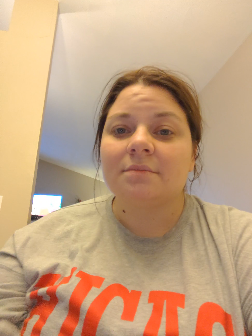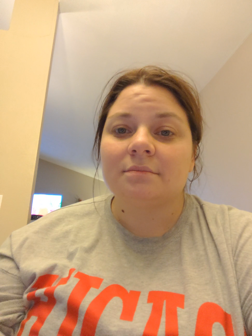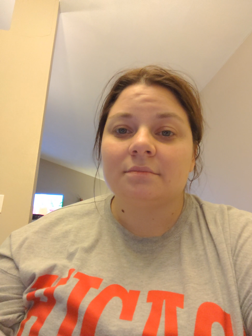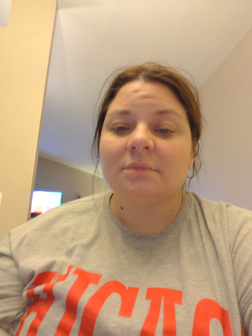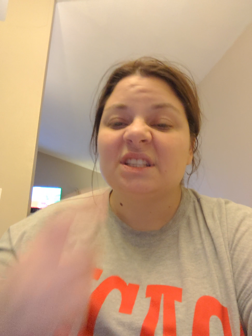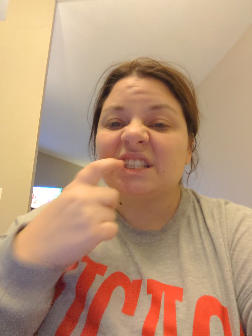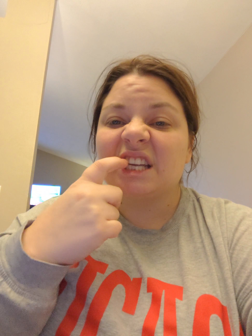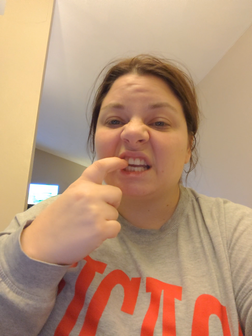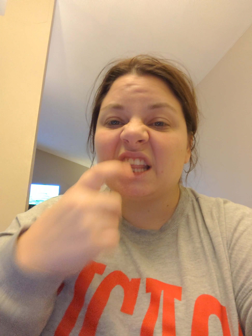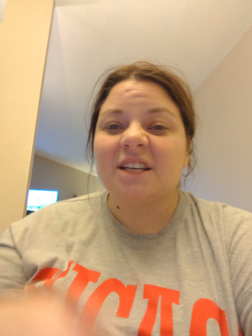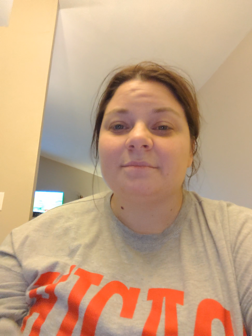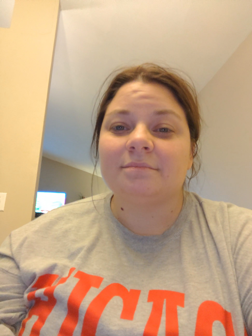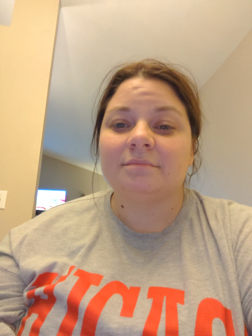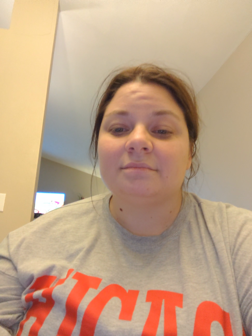tooth